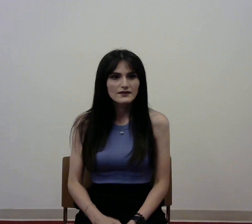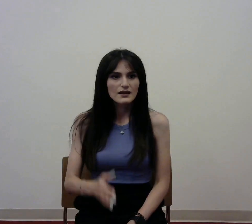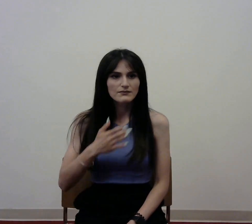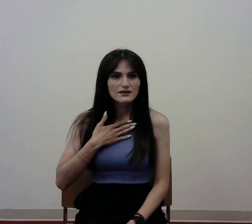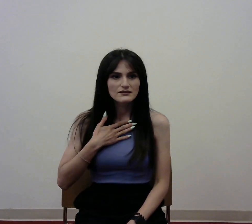biz